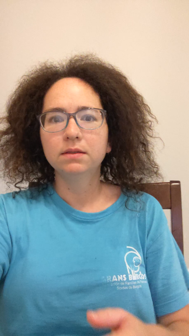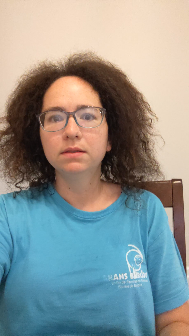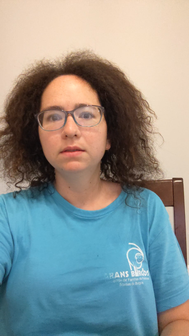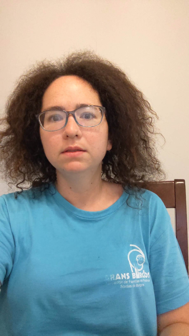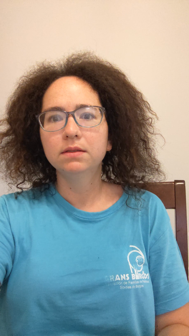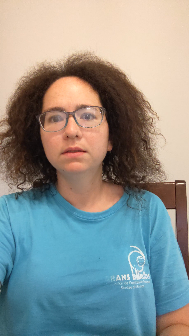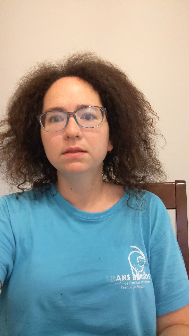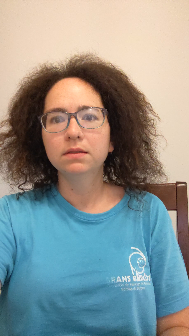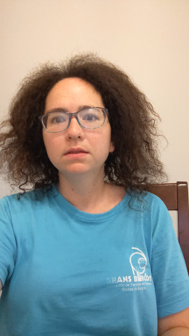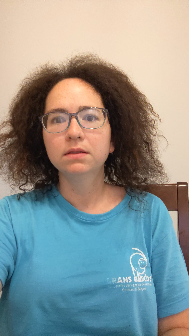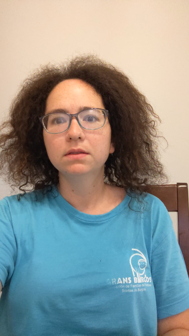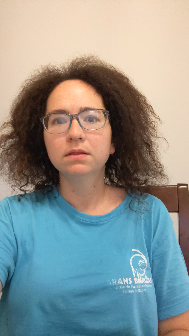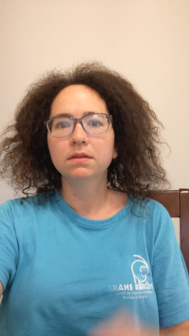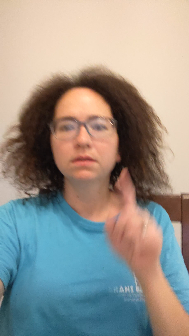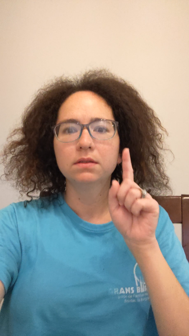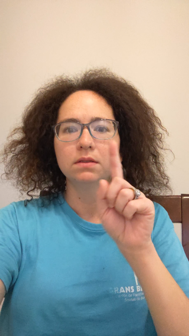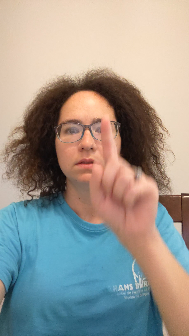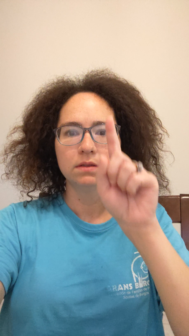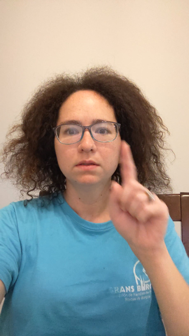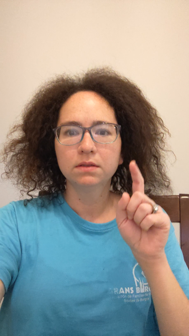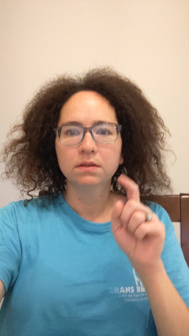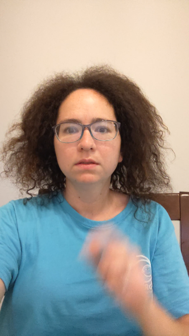bump